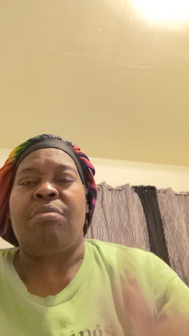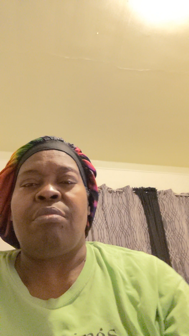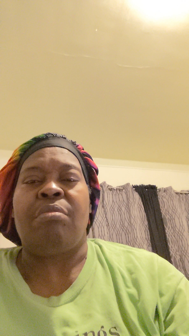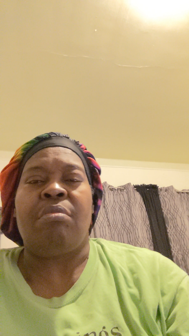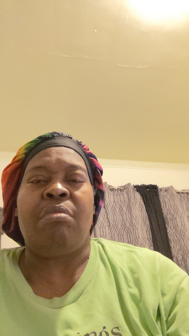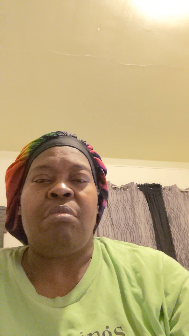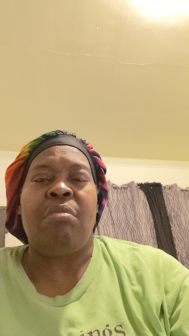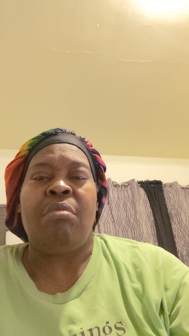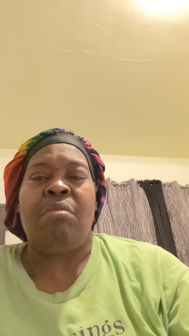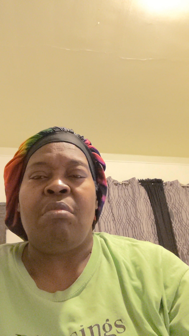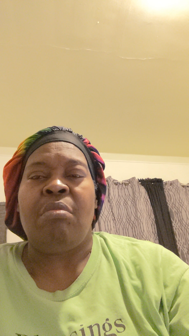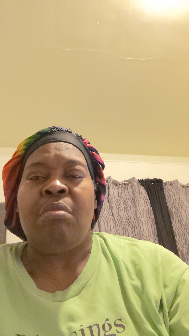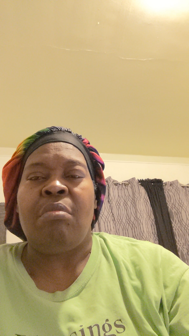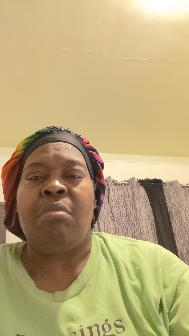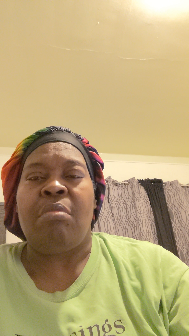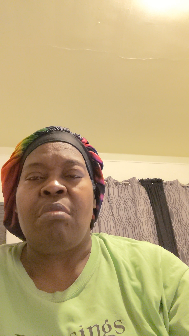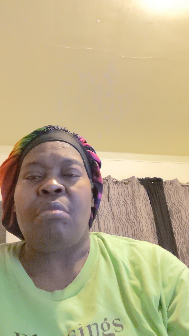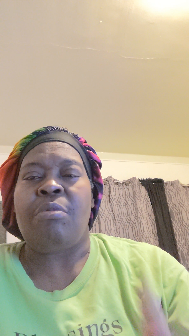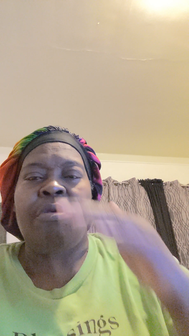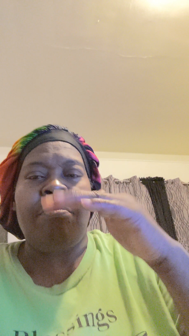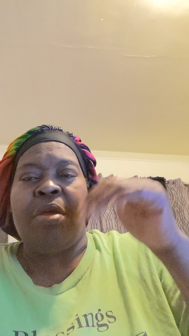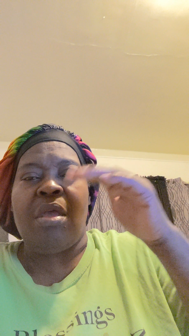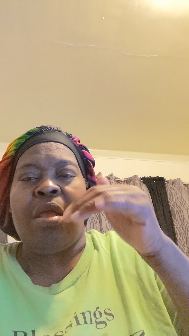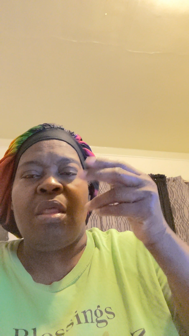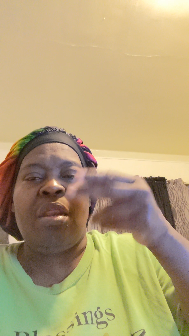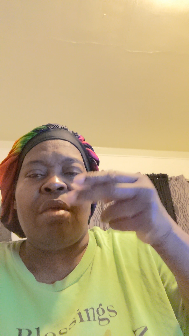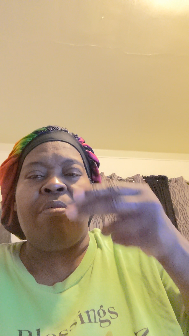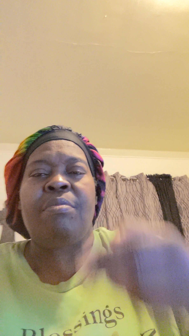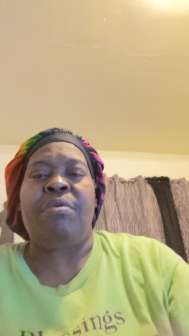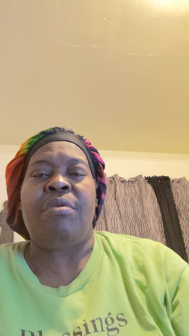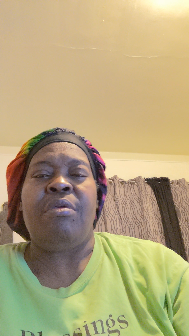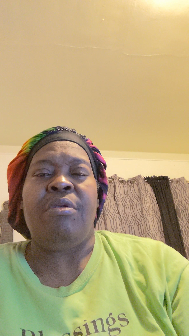pet's name